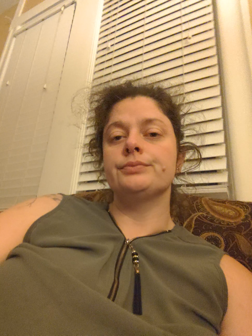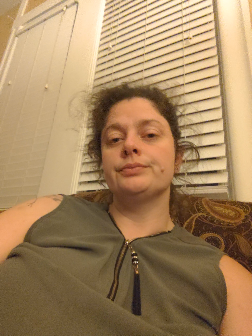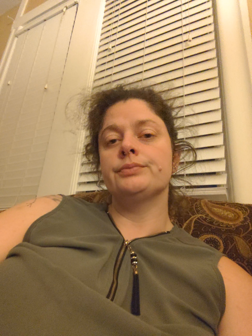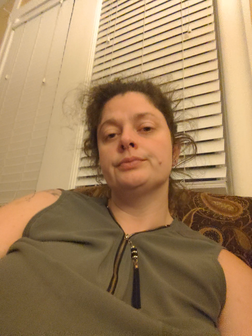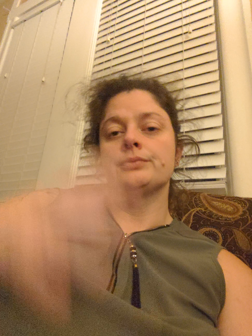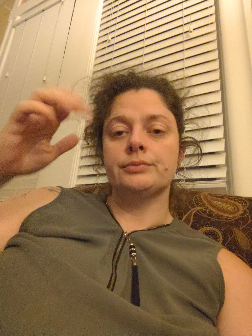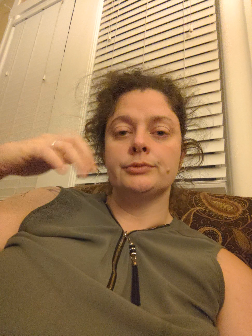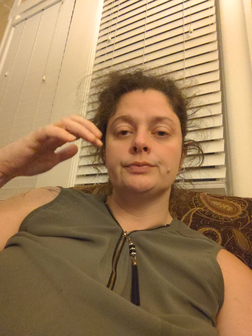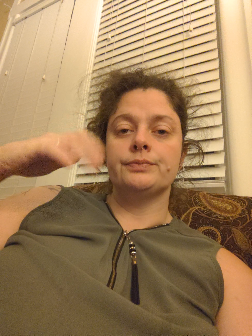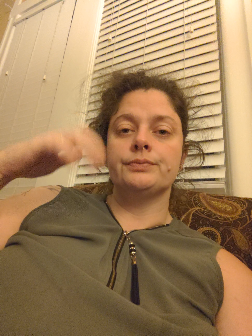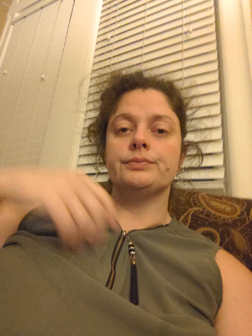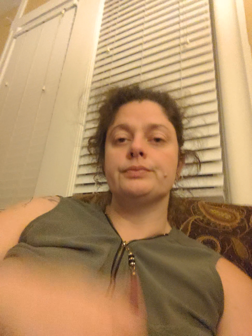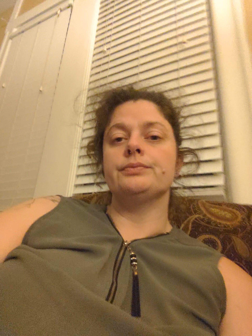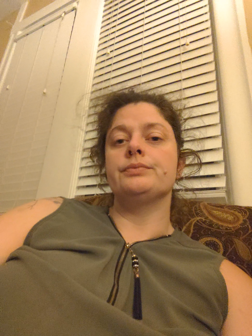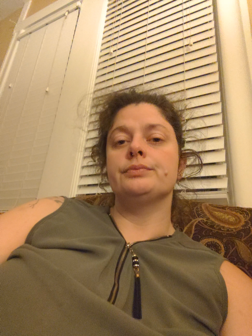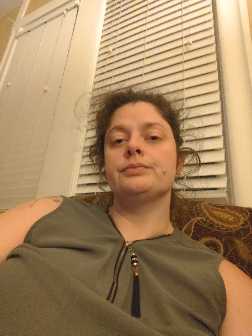rain